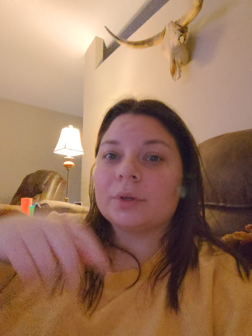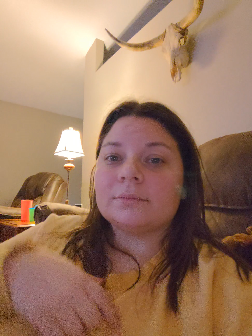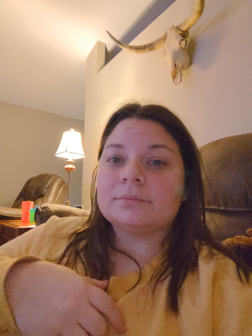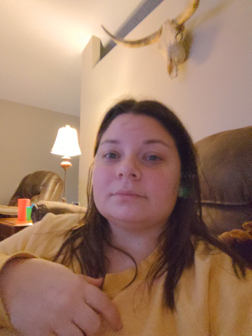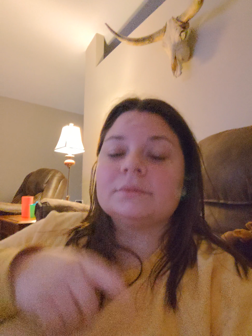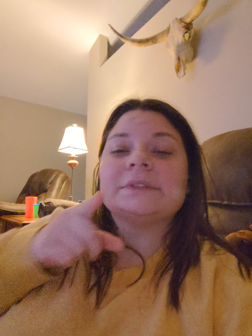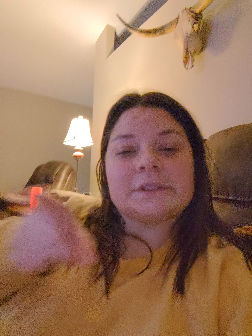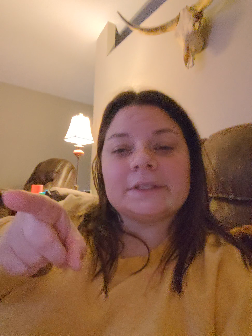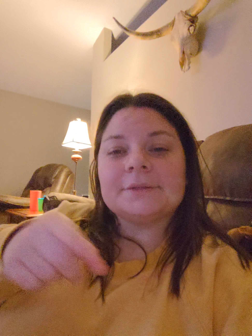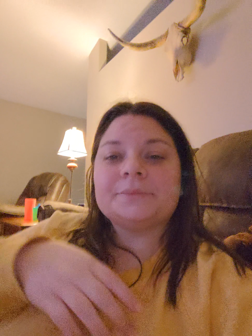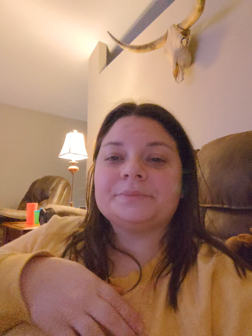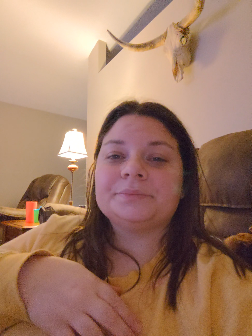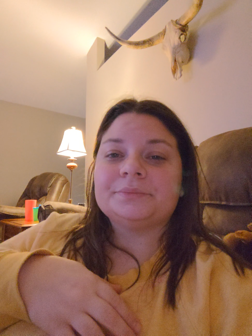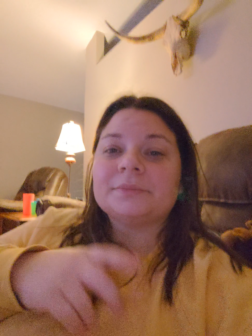he/she/it